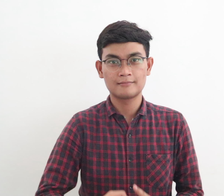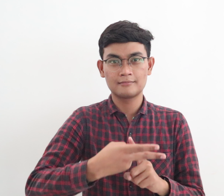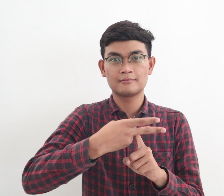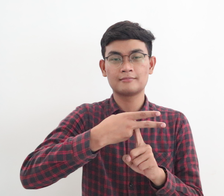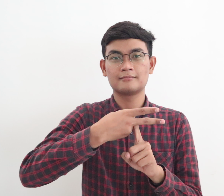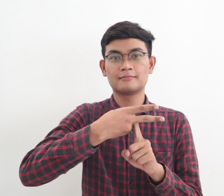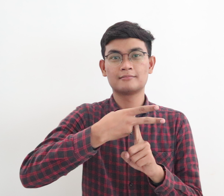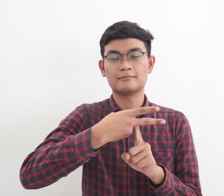F